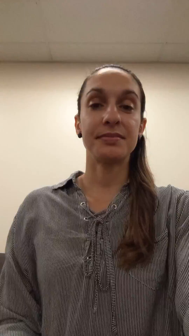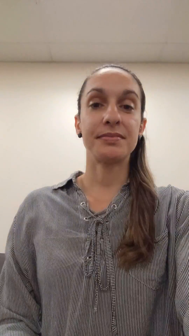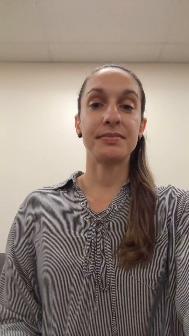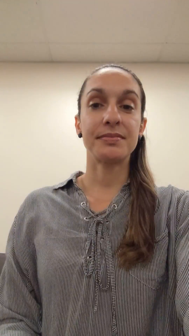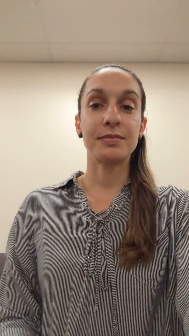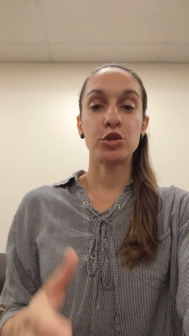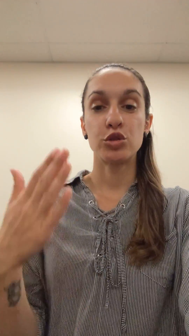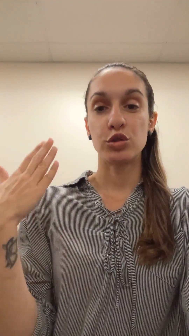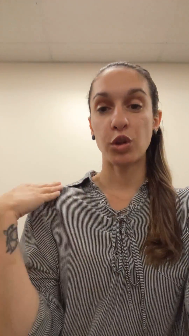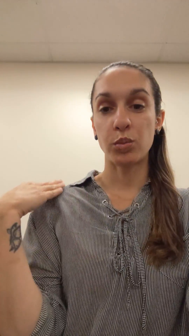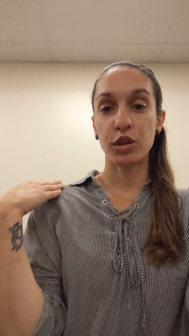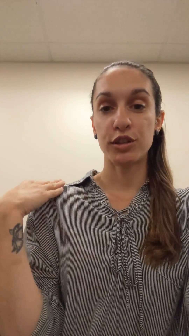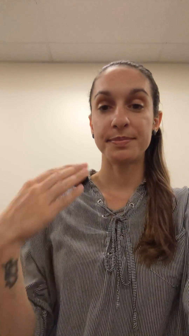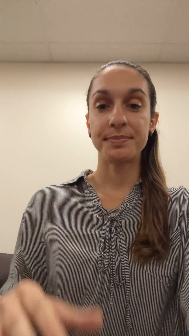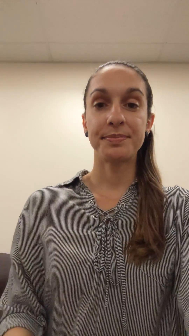shoulder